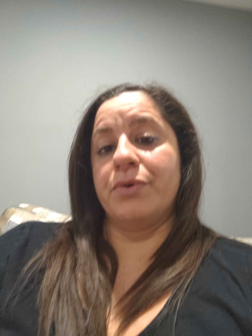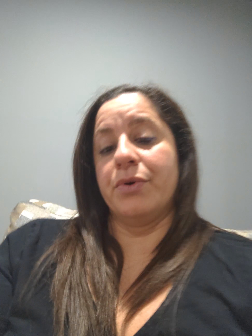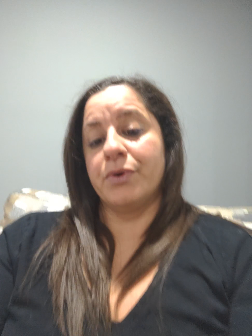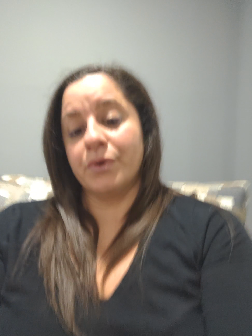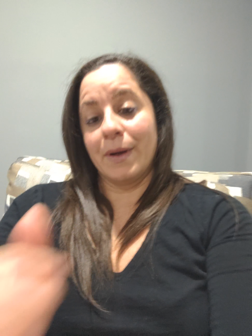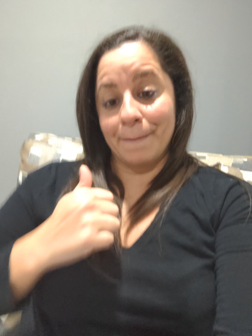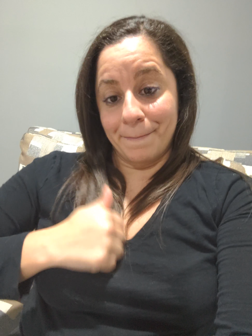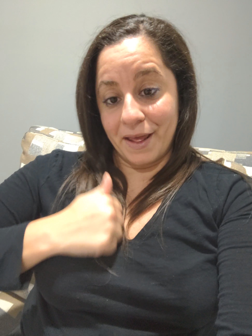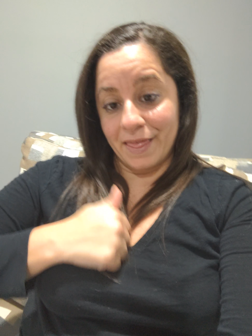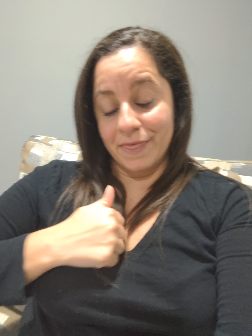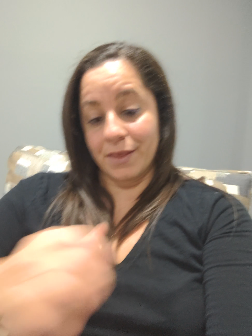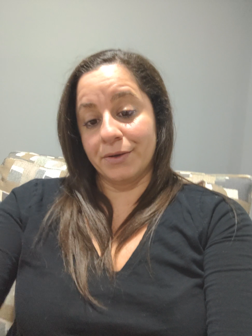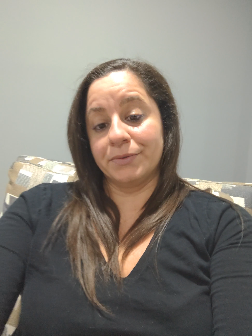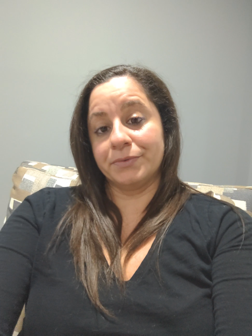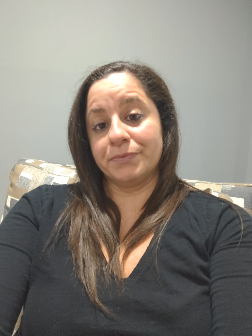bath